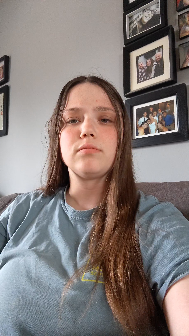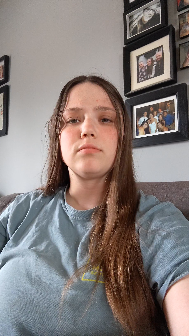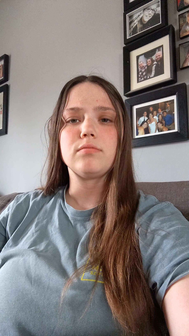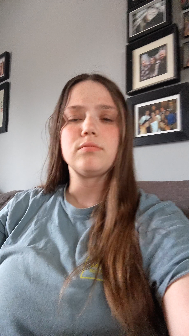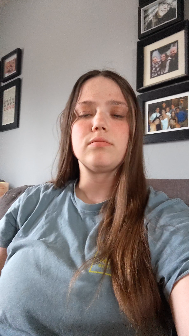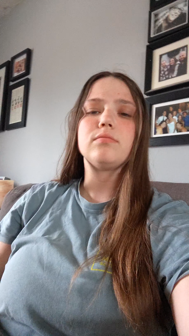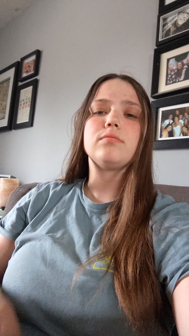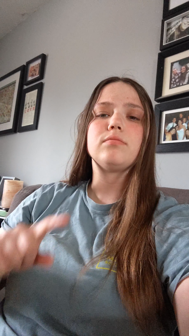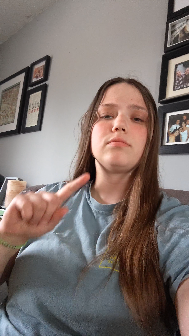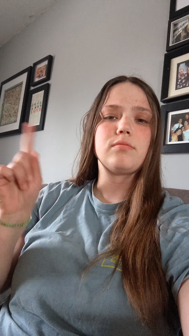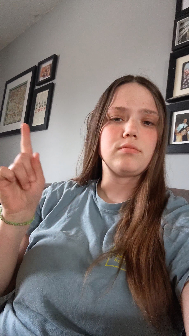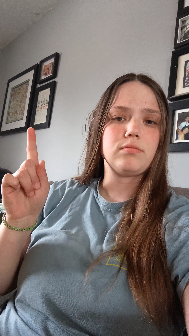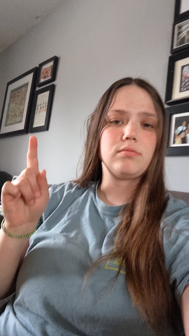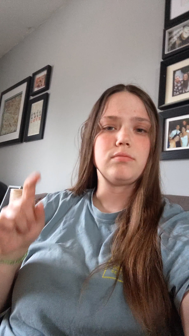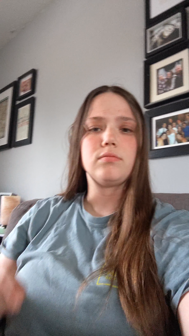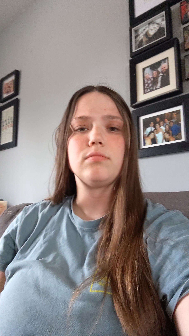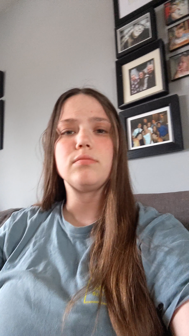but